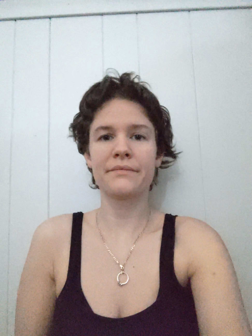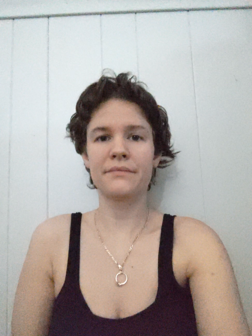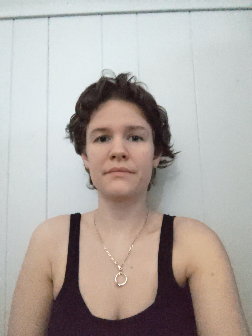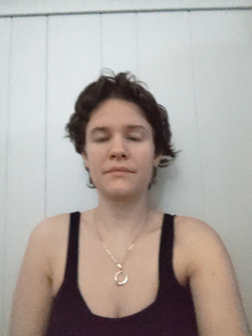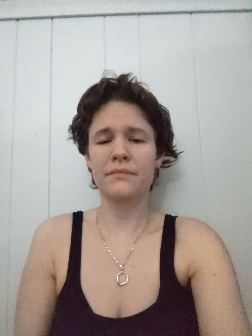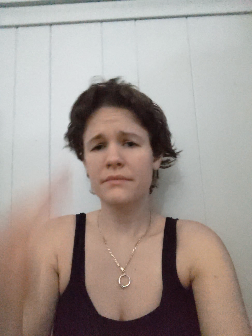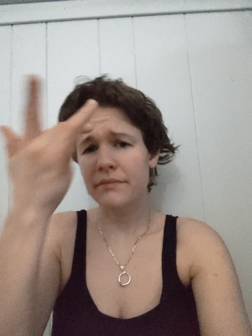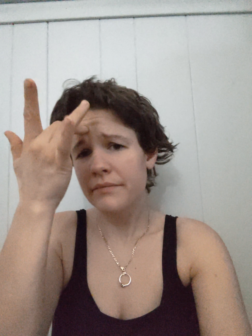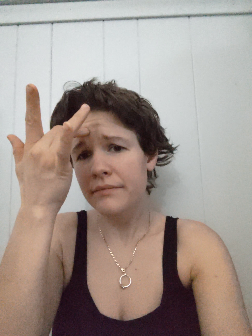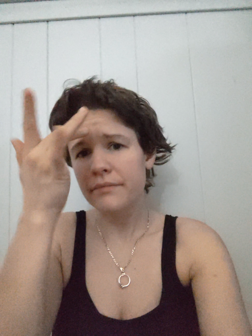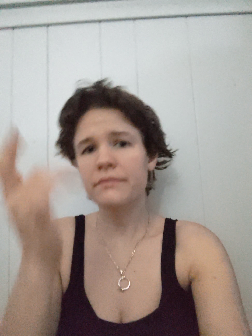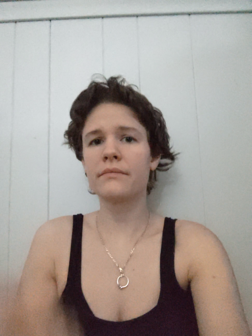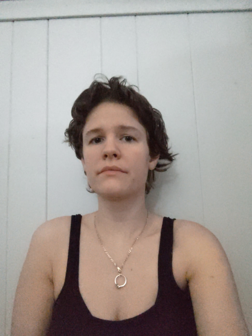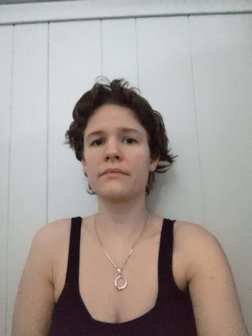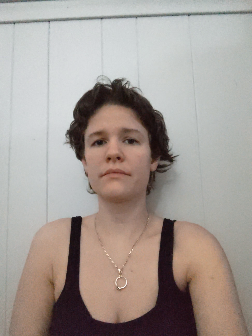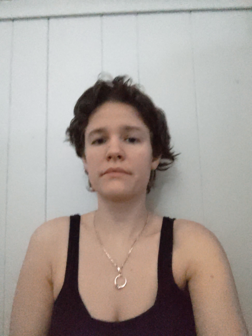sick